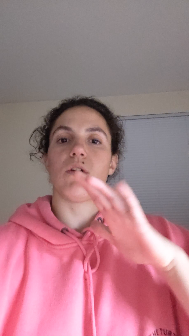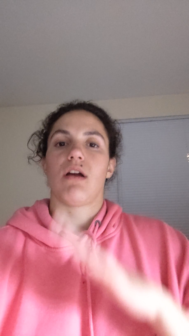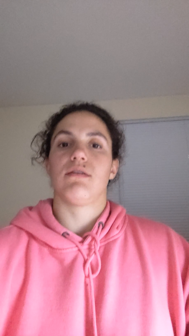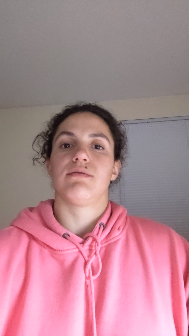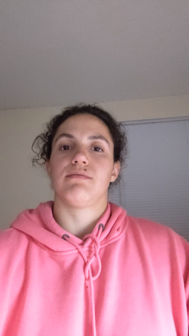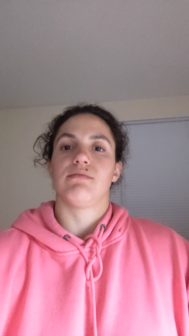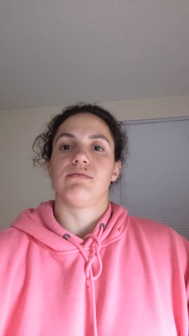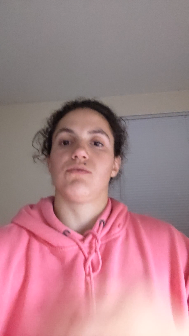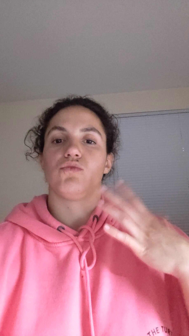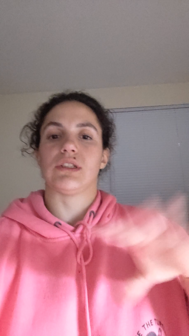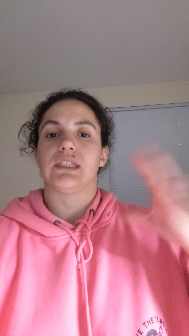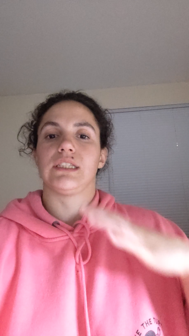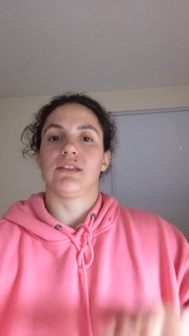dress